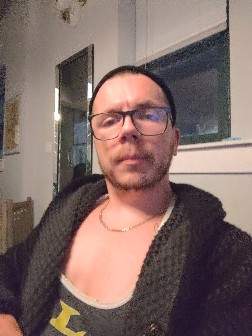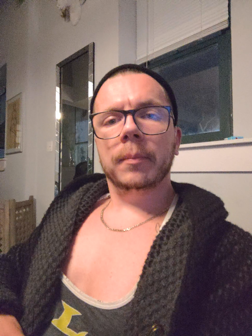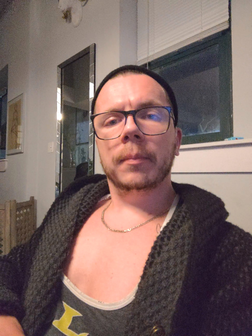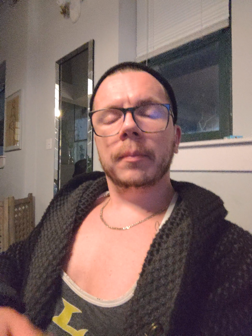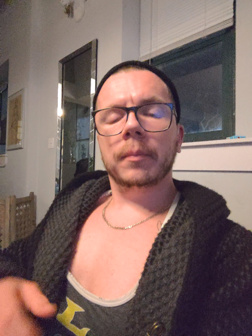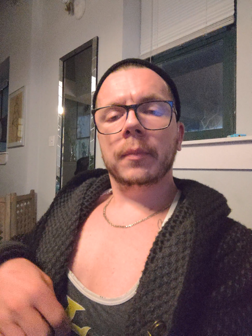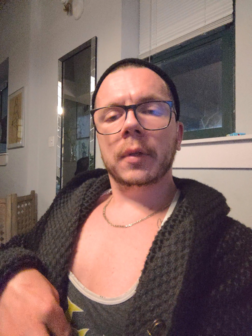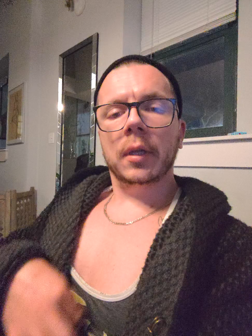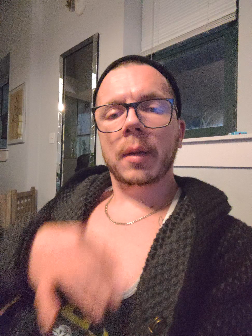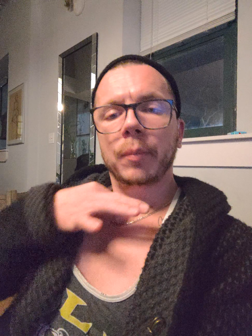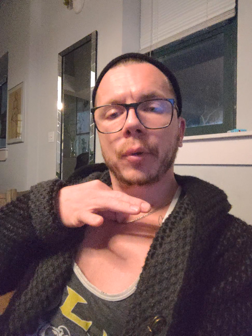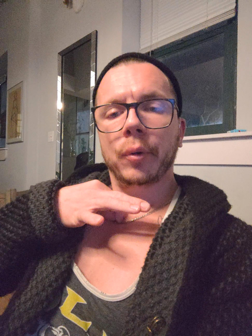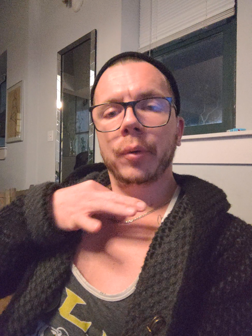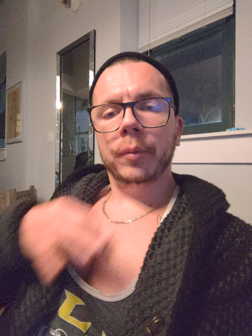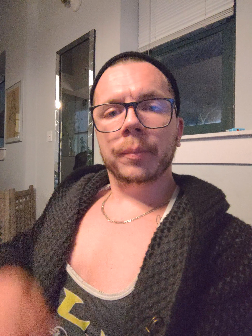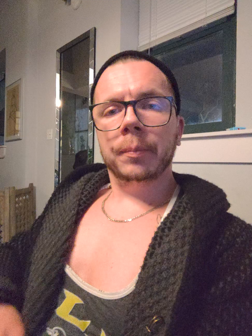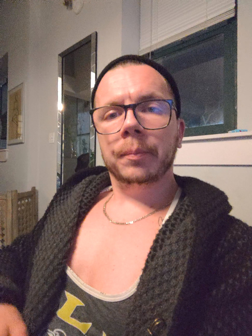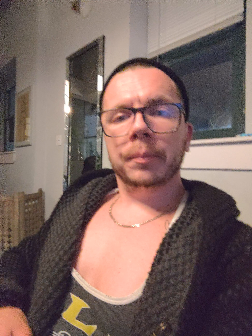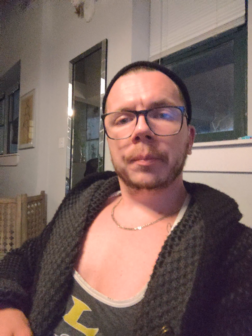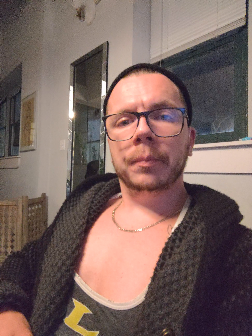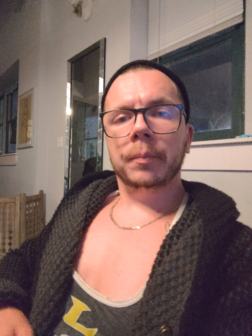zipper